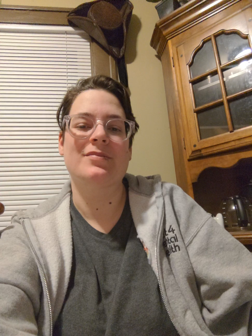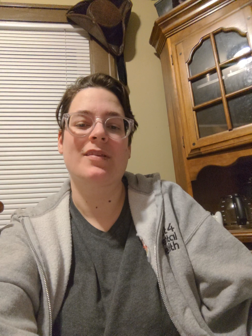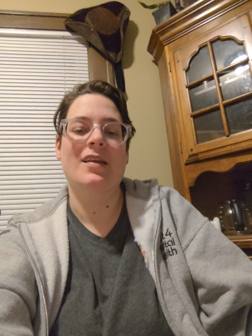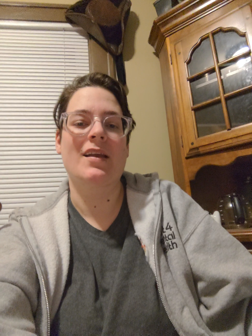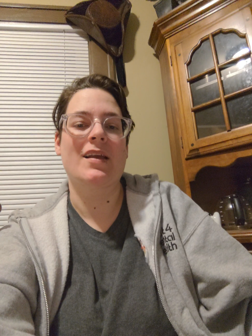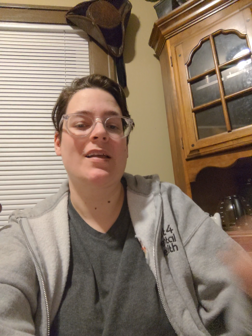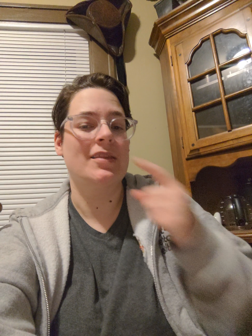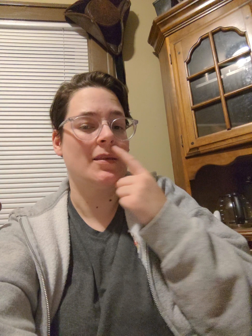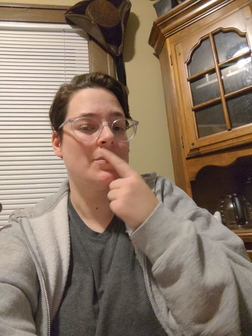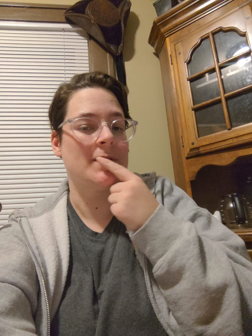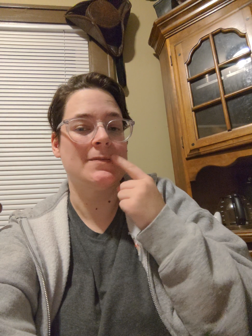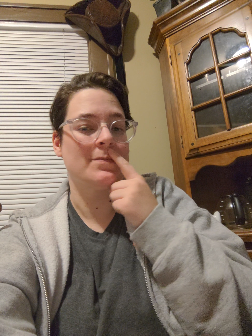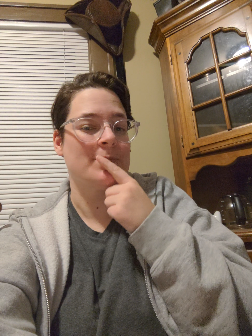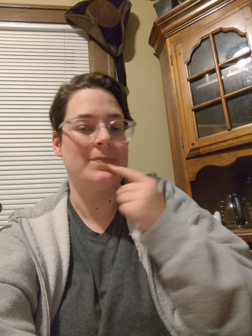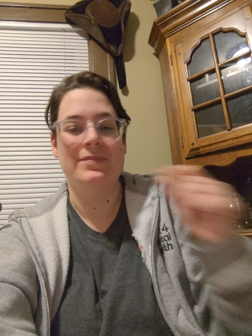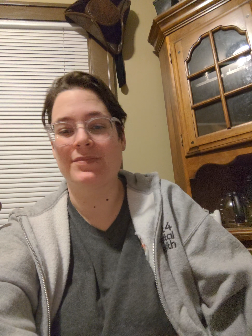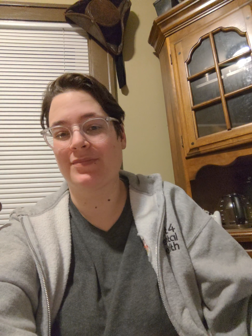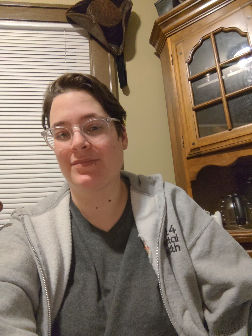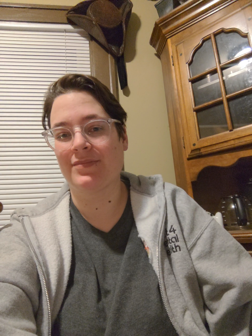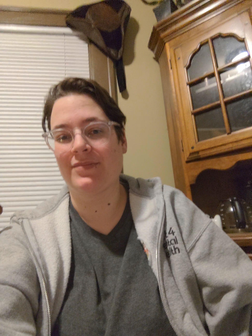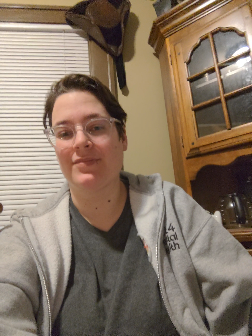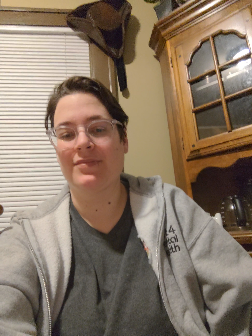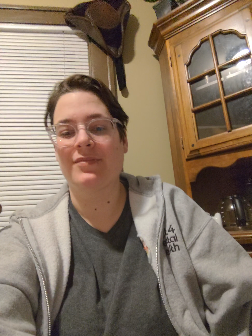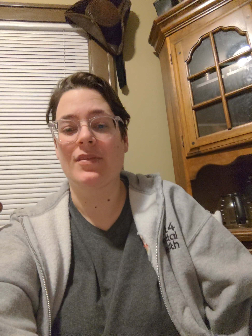lips